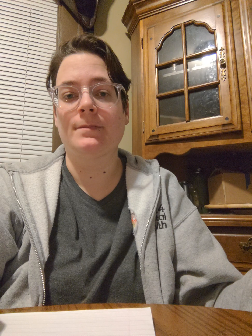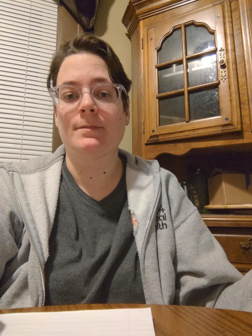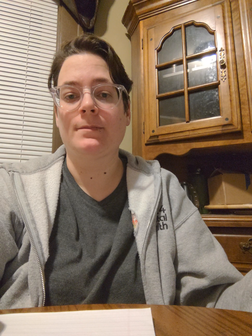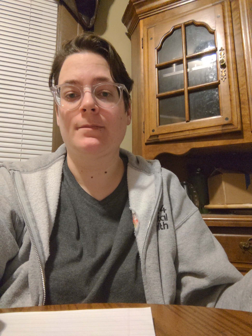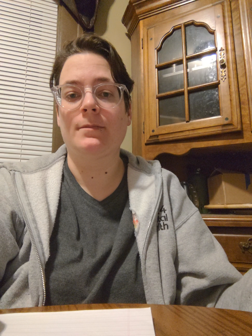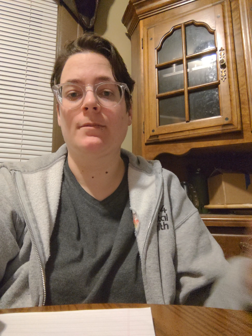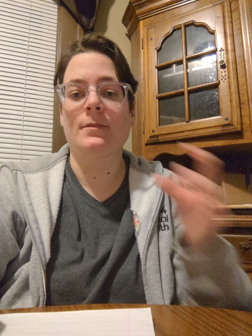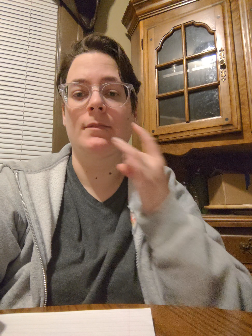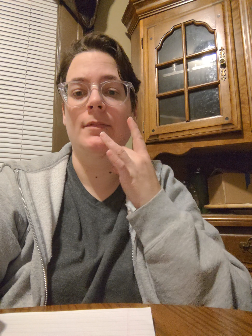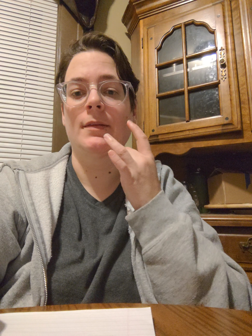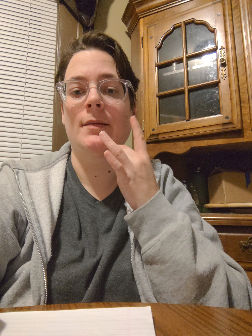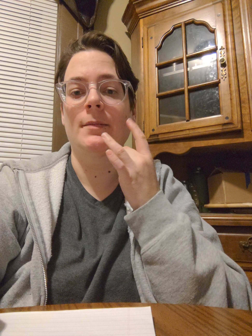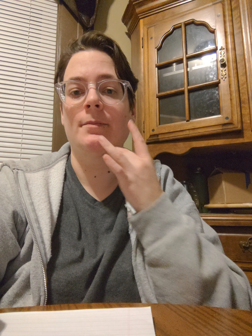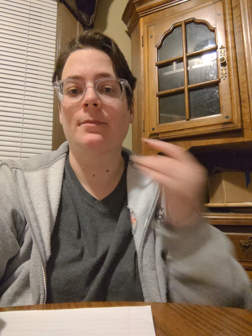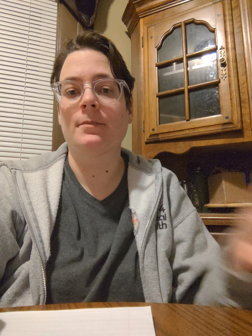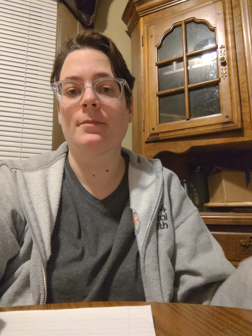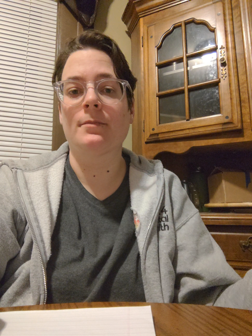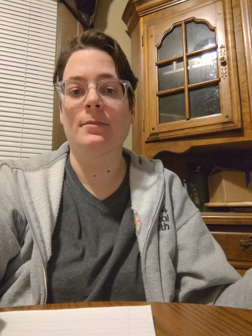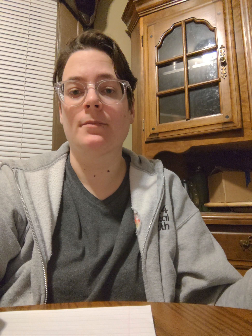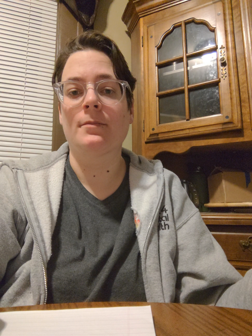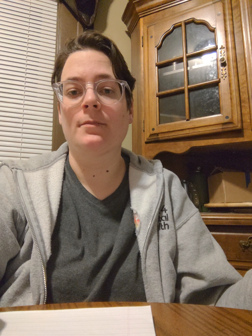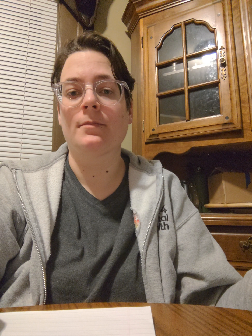lamp